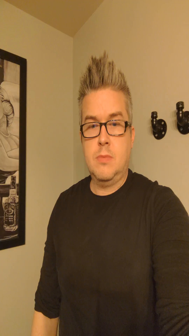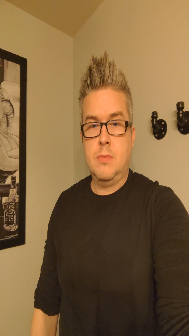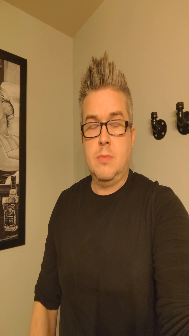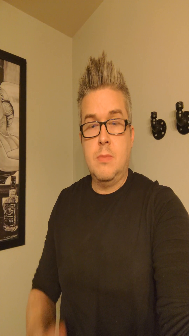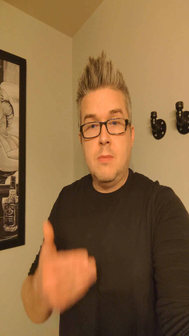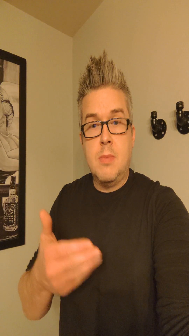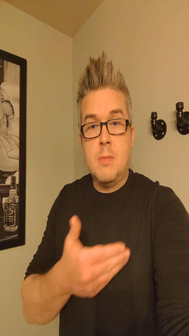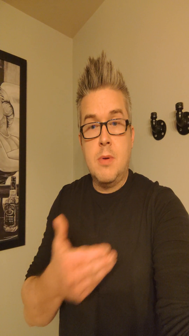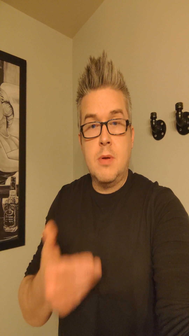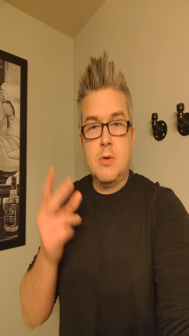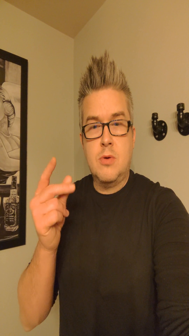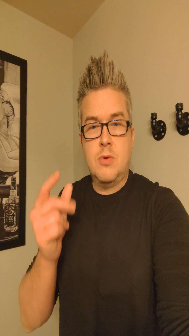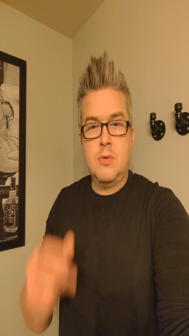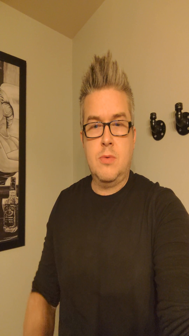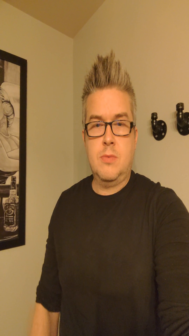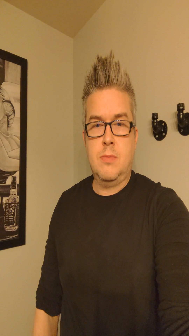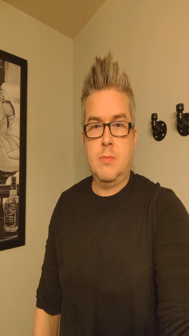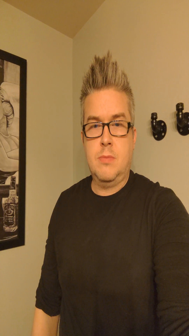puppy